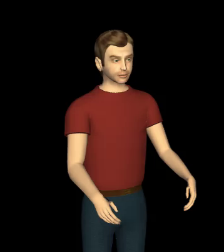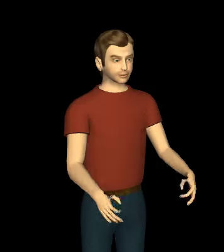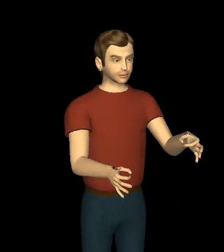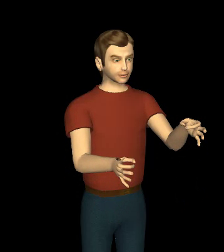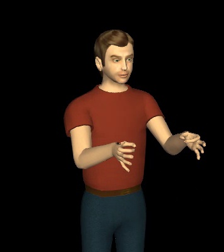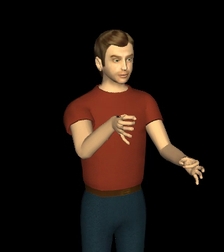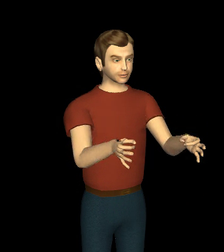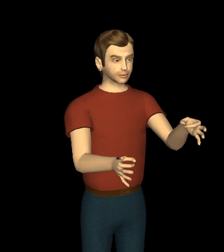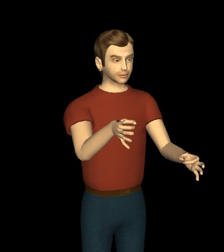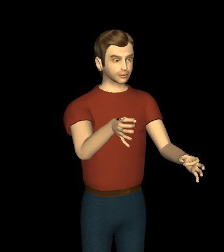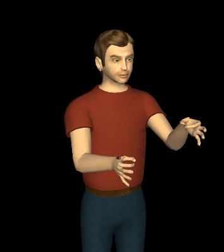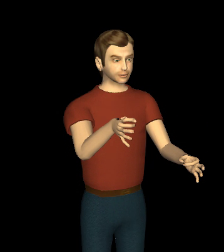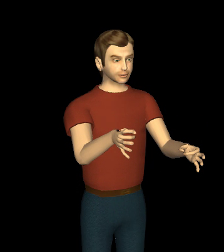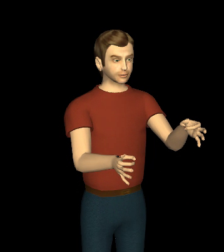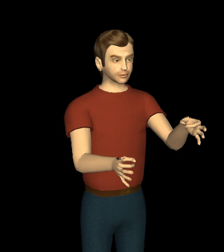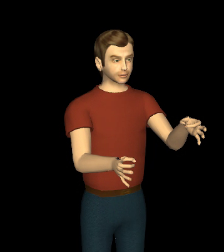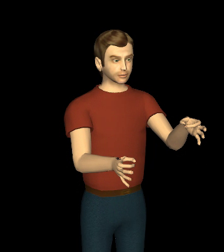محكمة